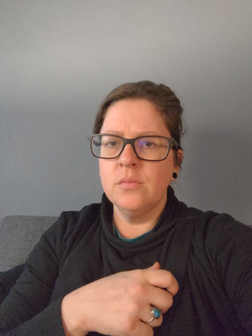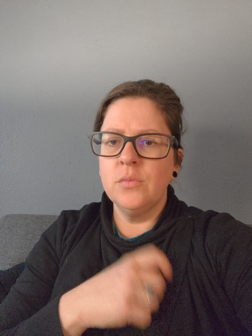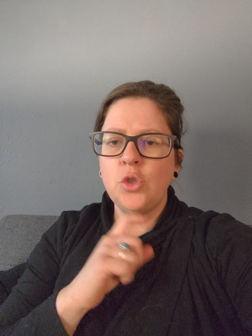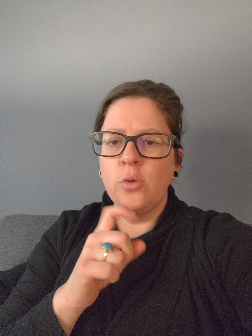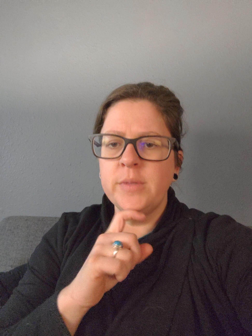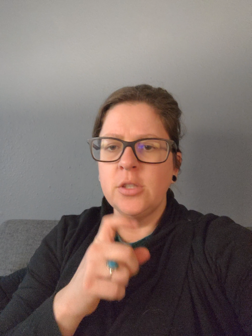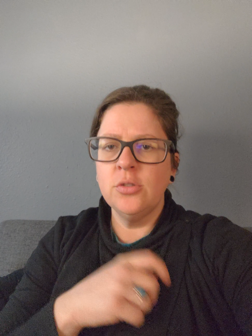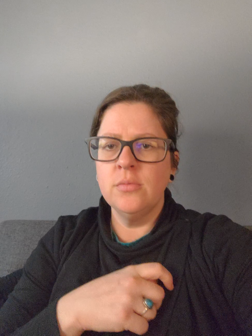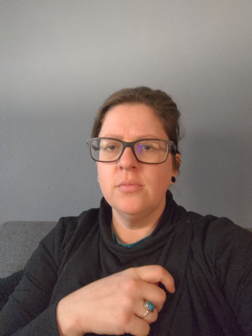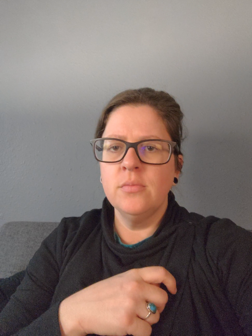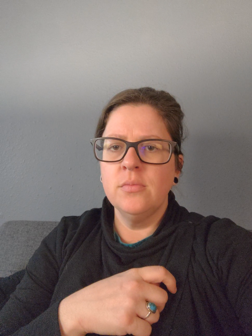garbage